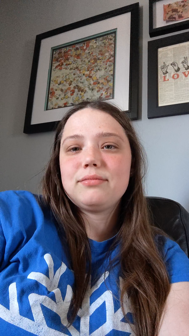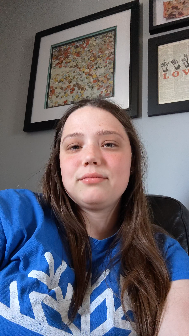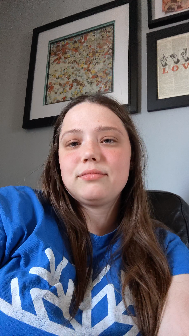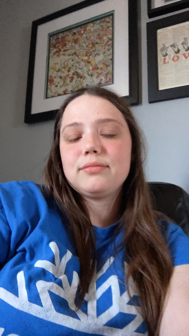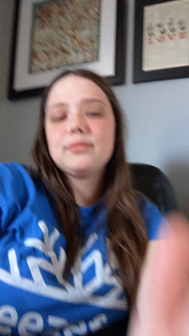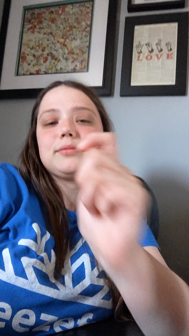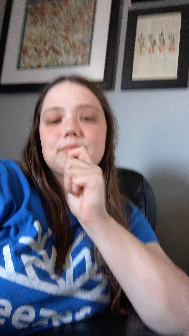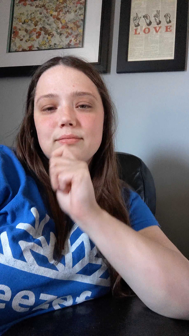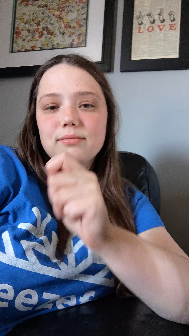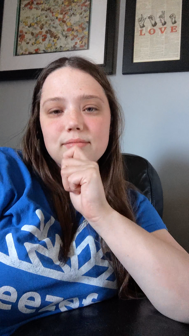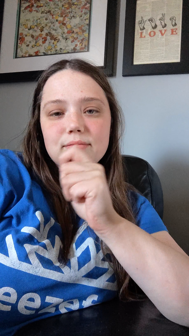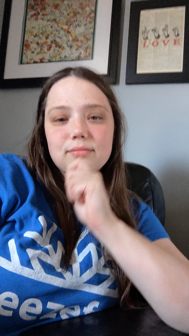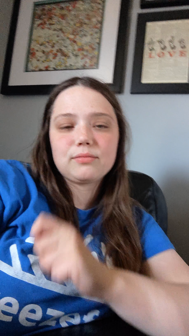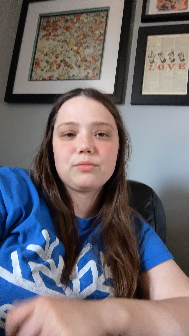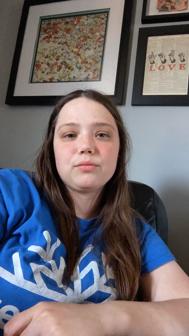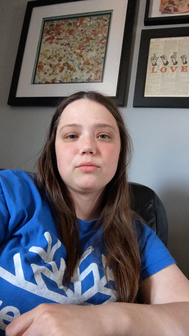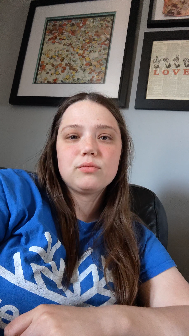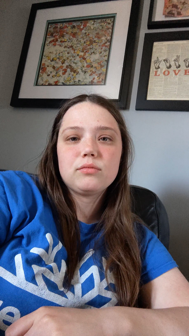popsicle